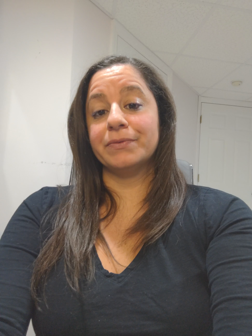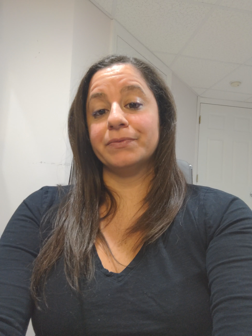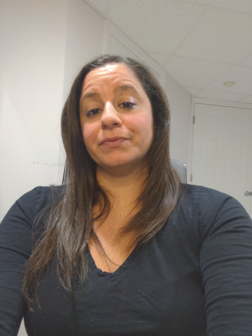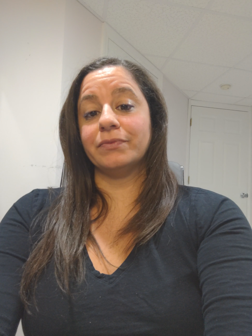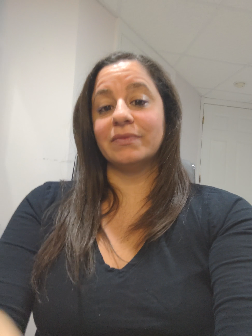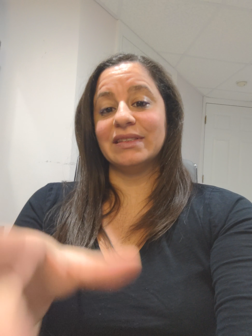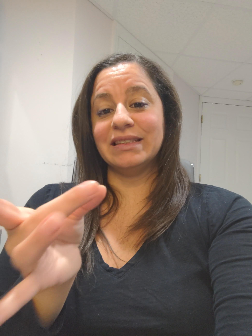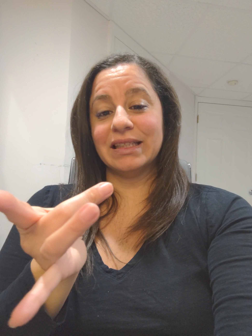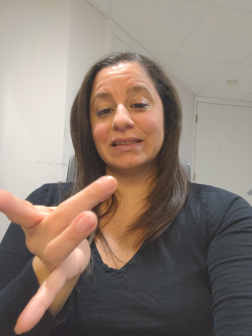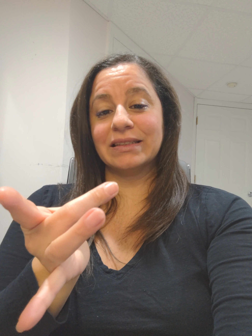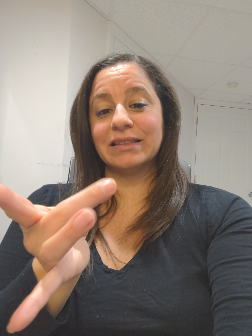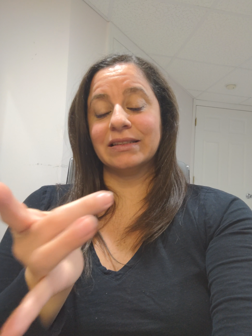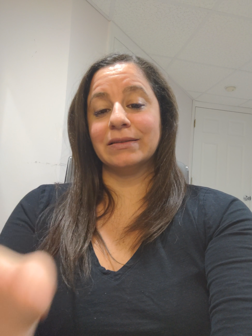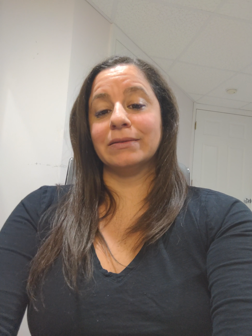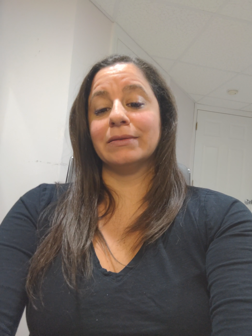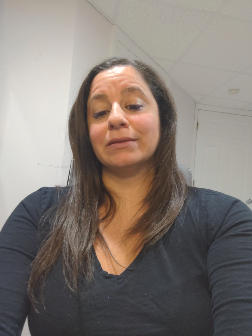sticky